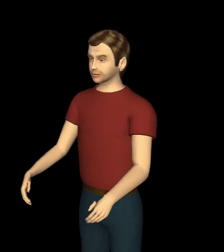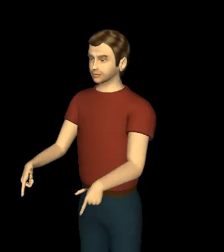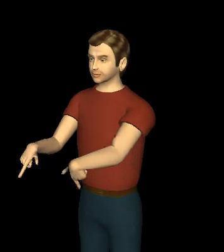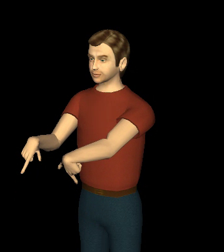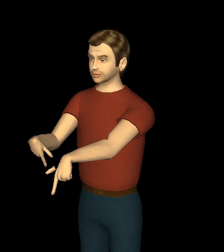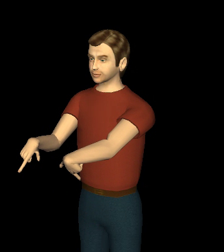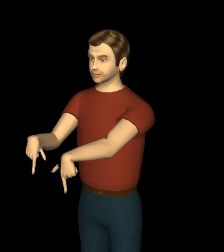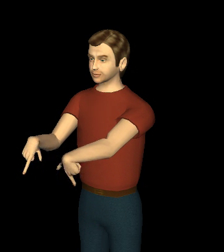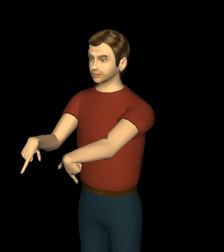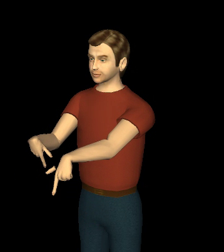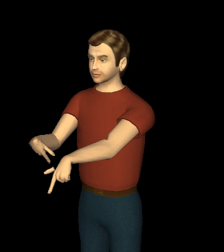سيرا على الأقدام